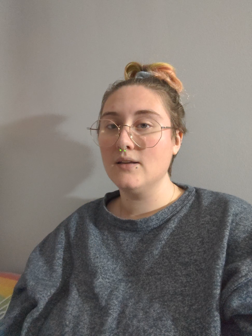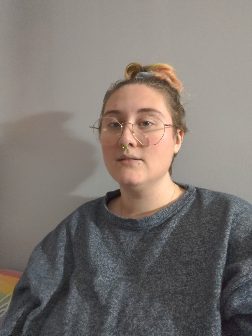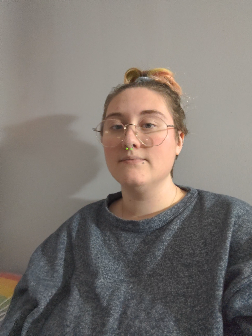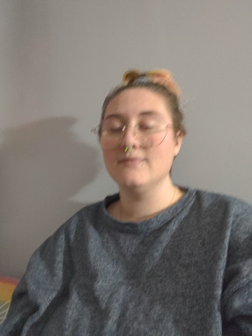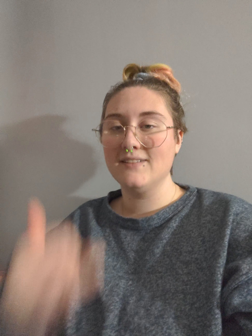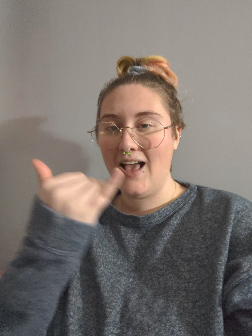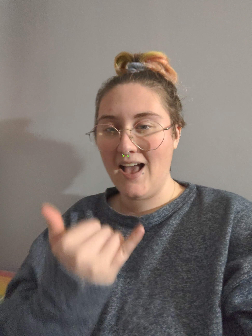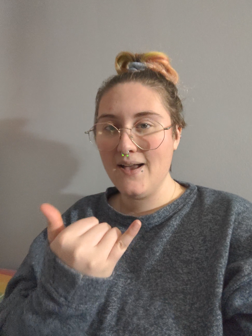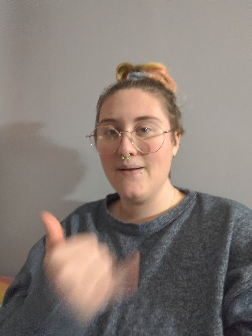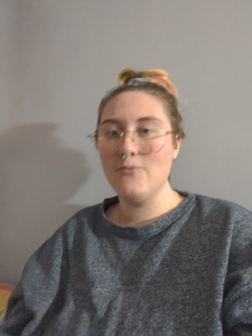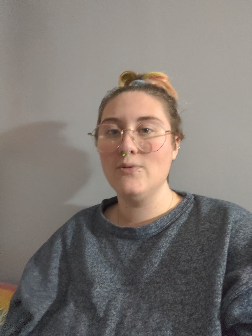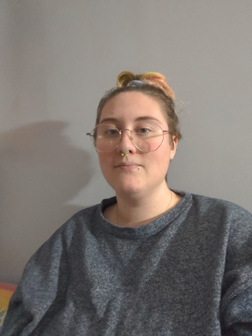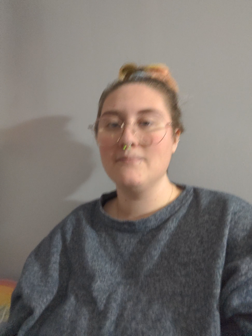now